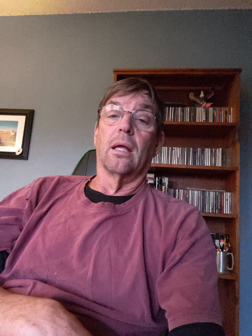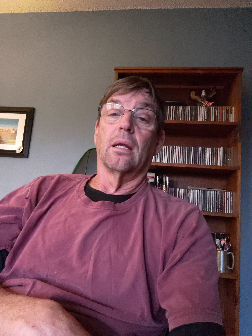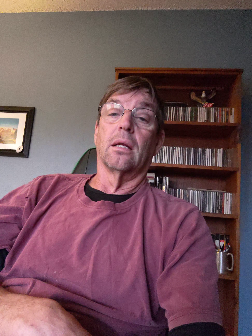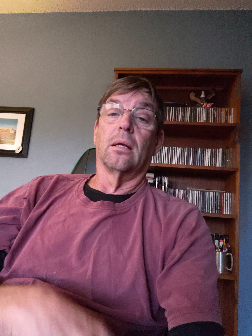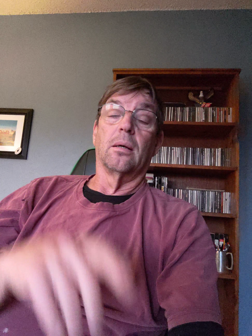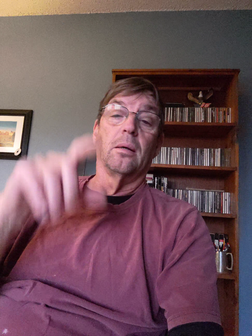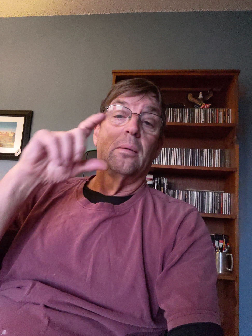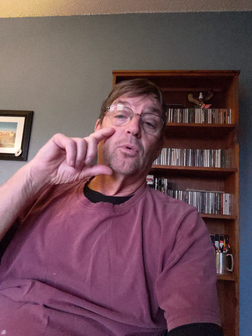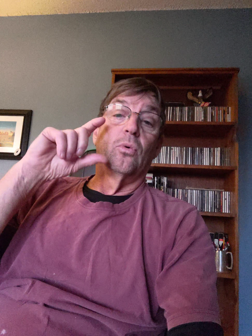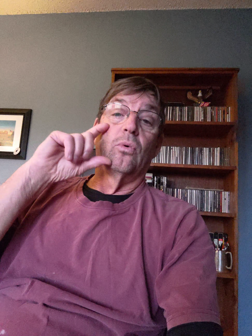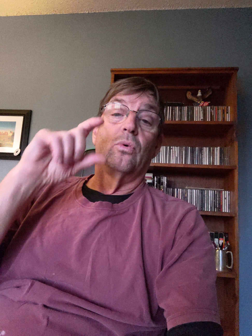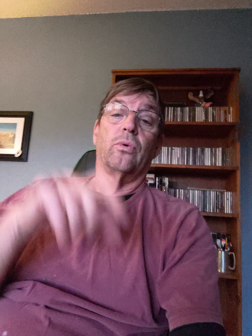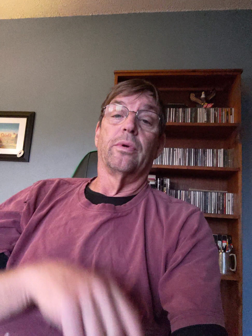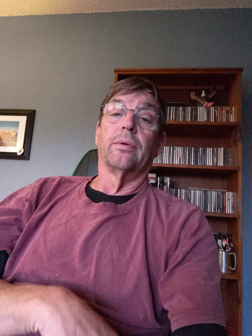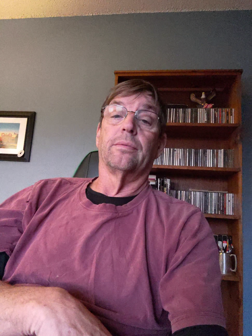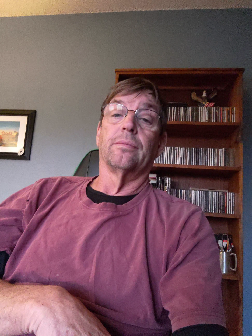moon